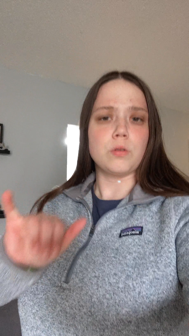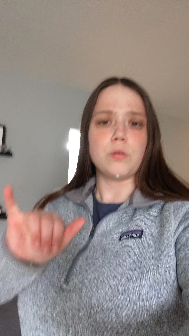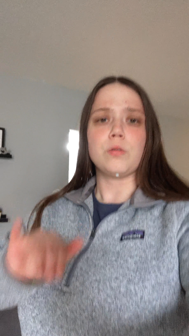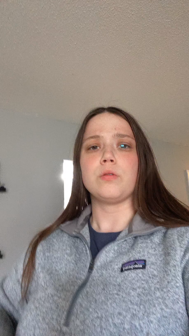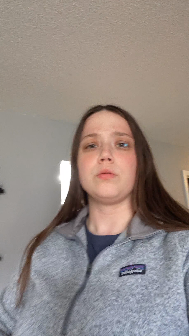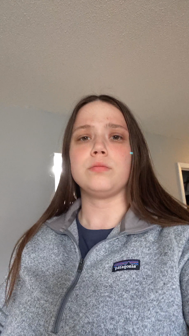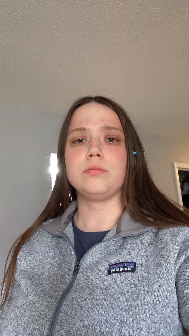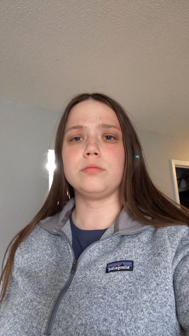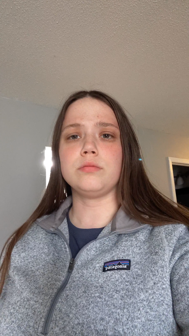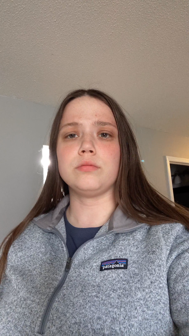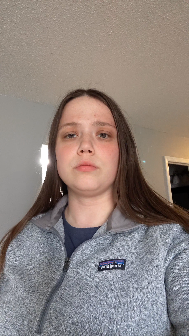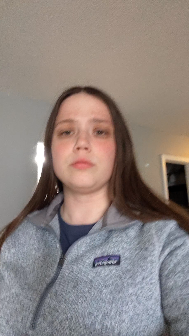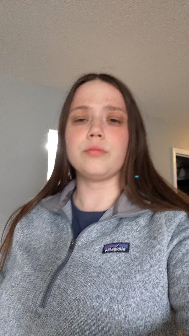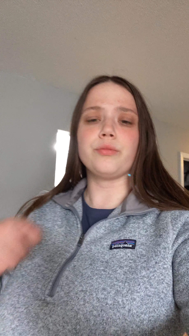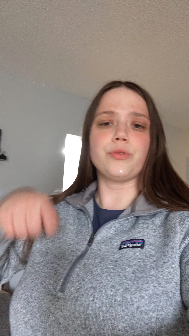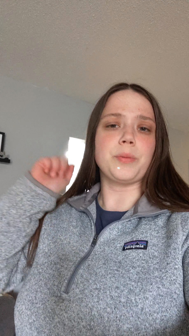rip